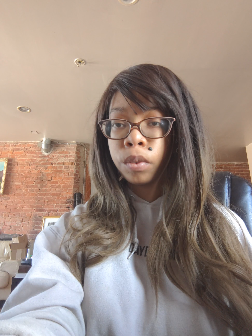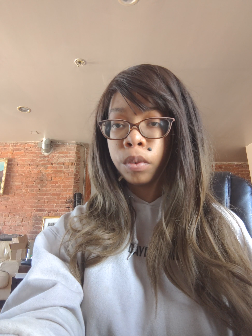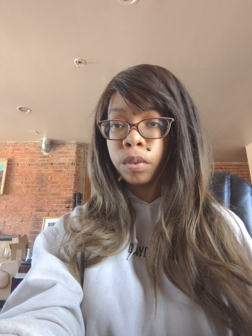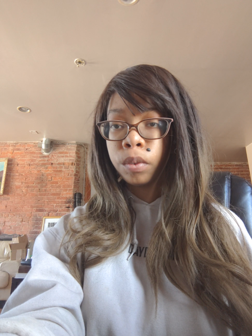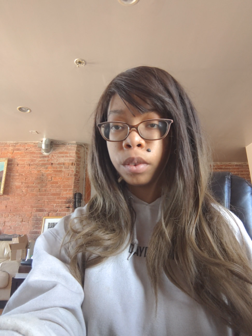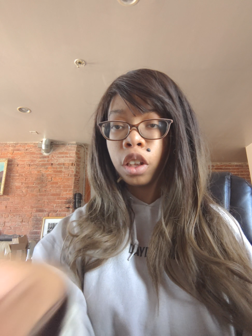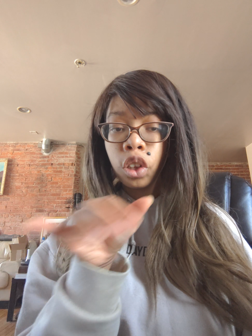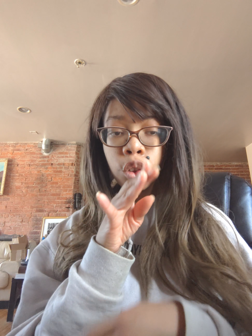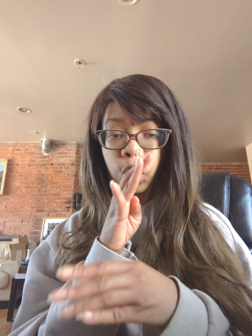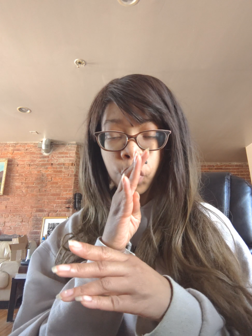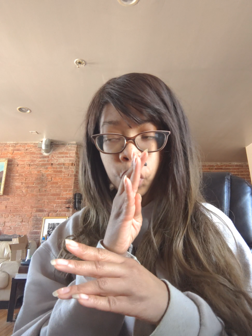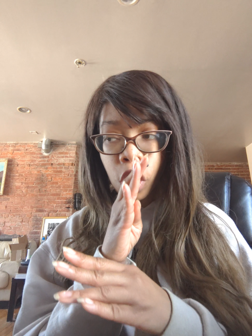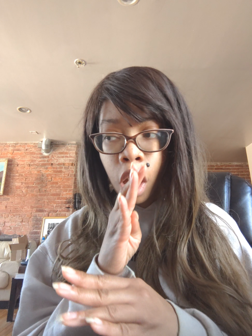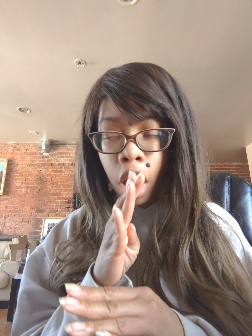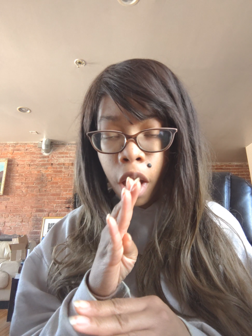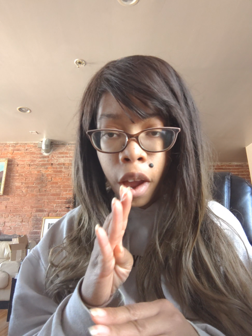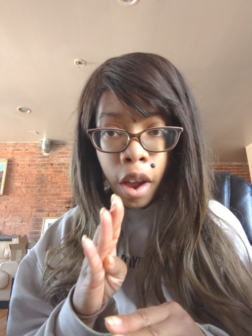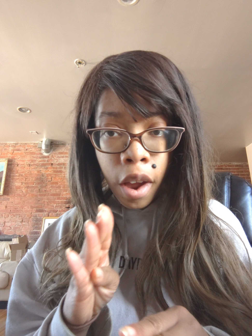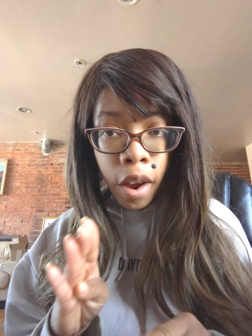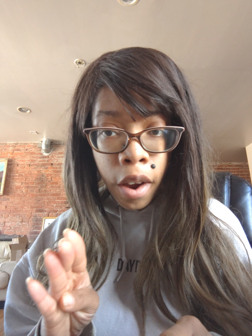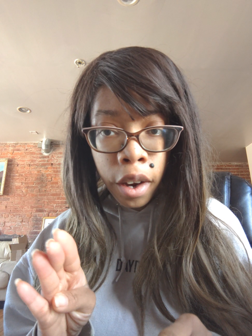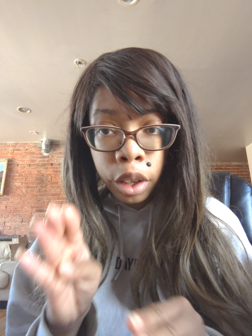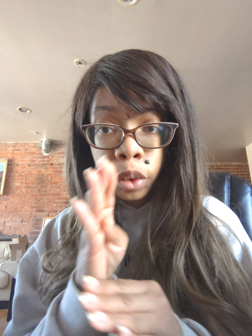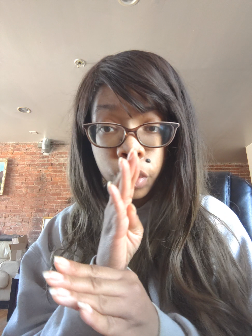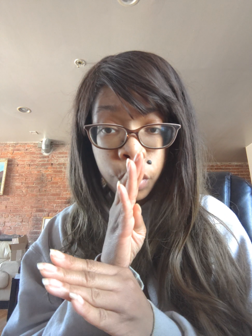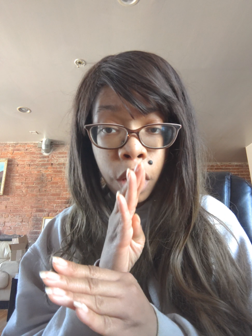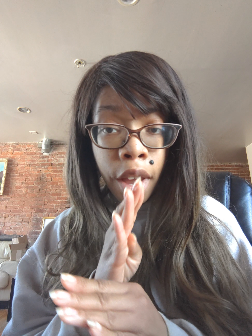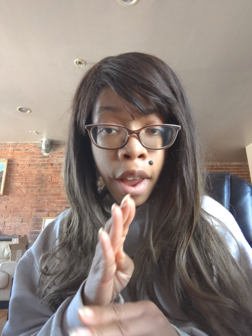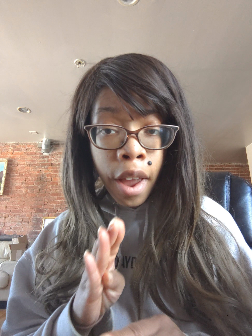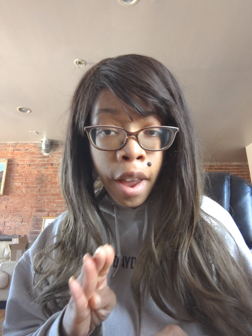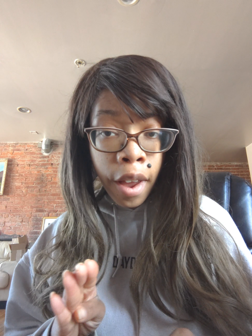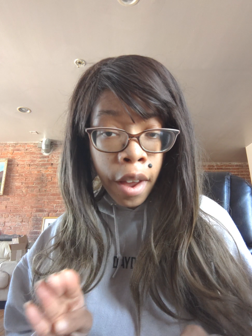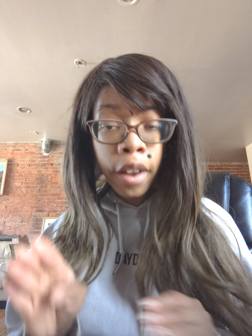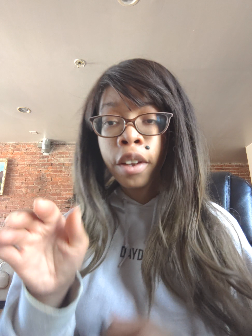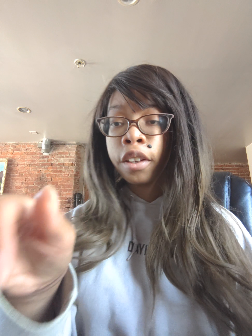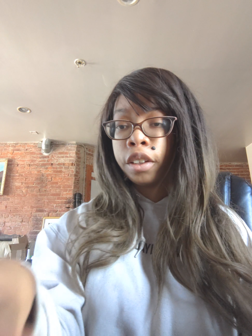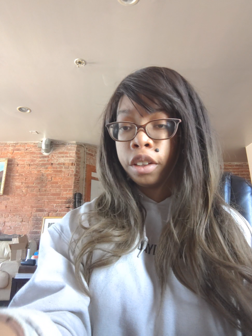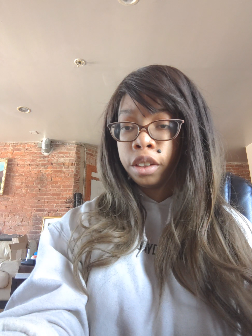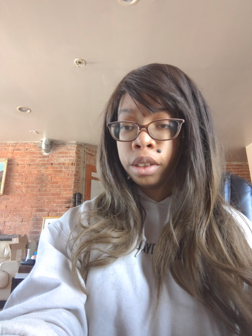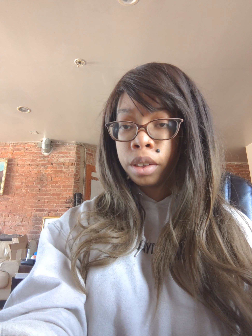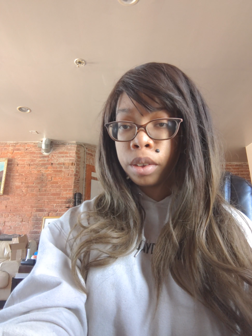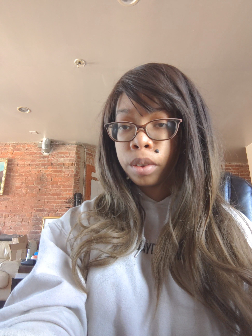quiet